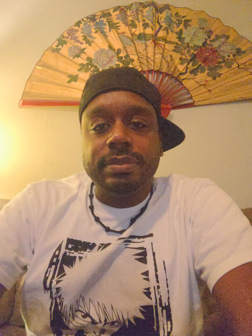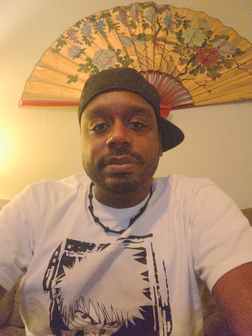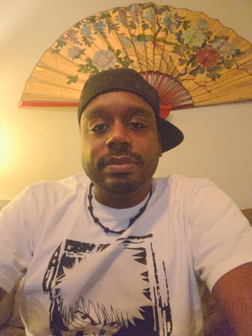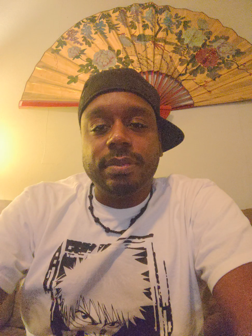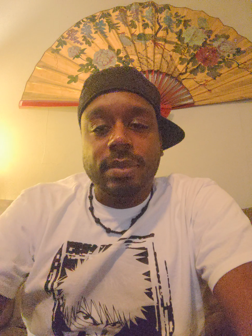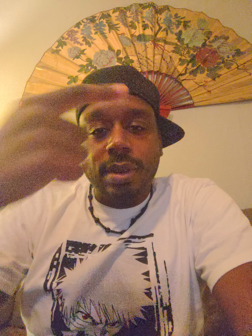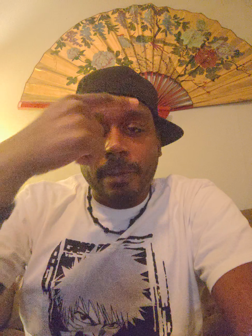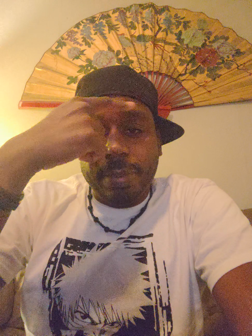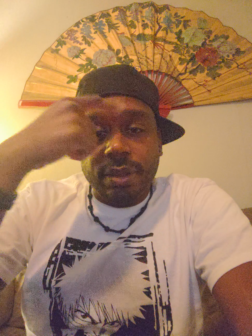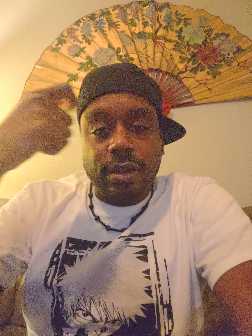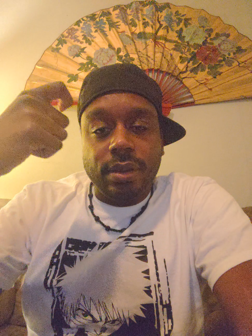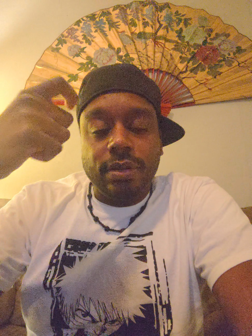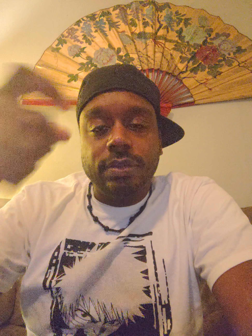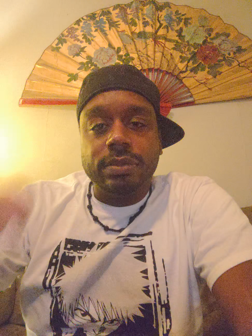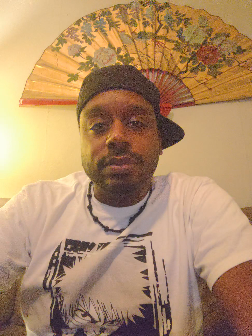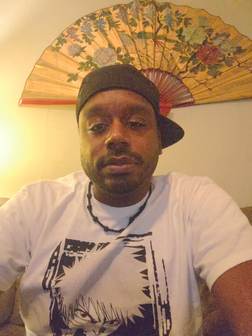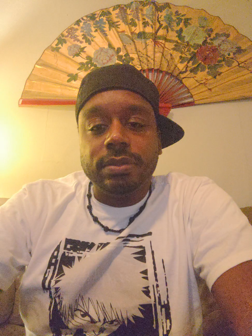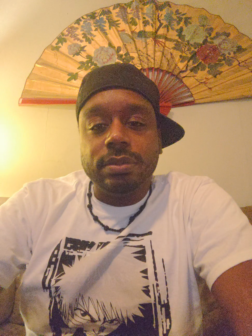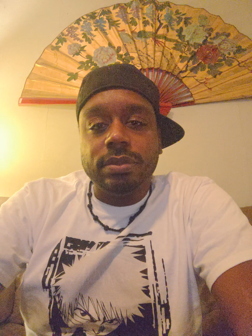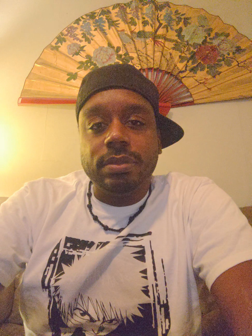because